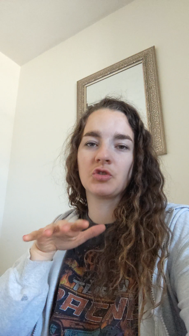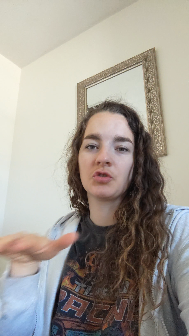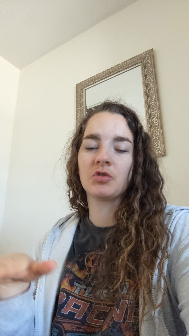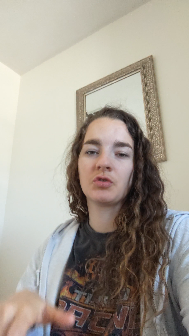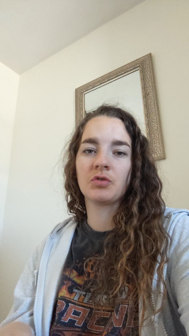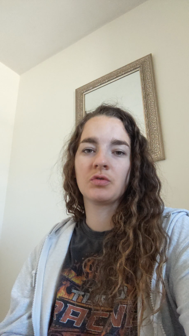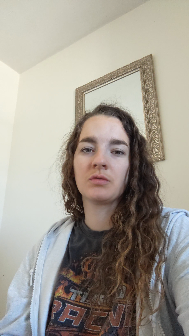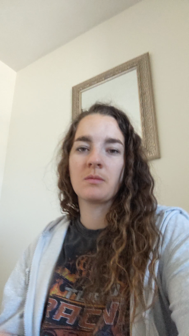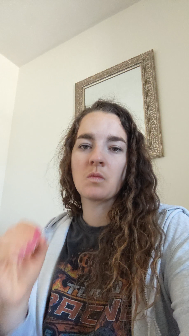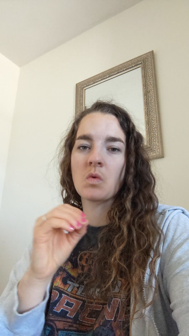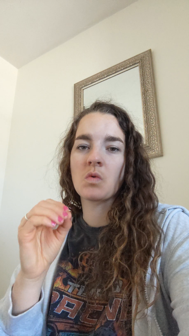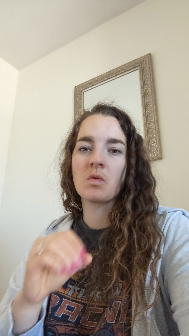more